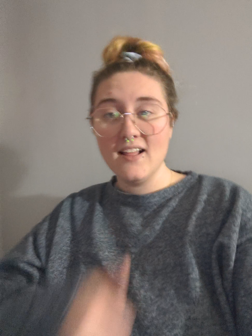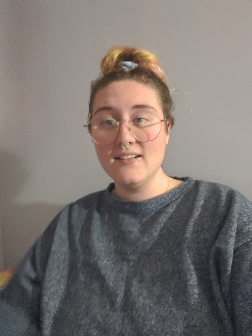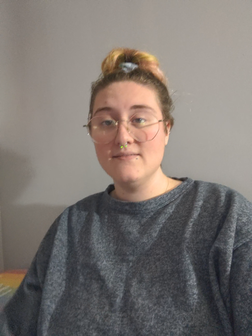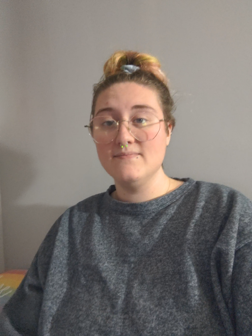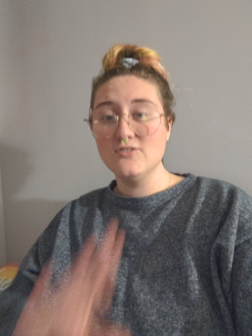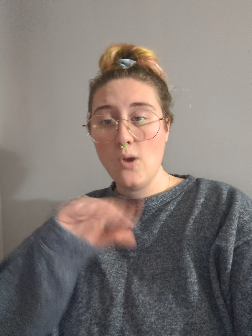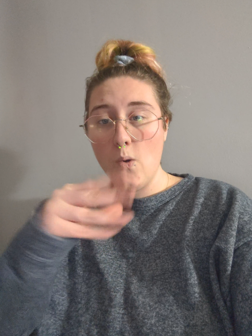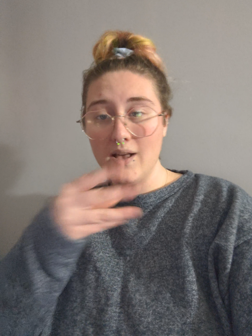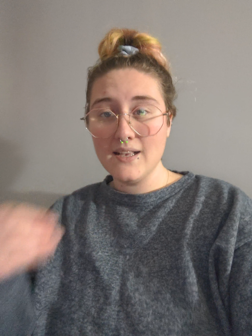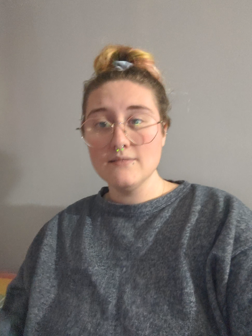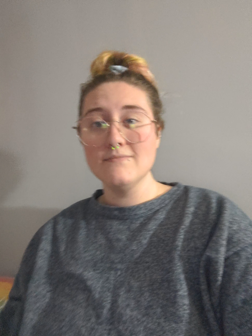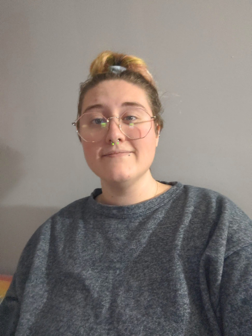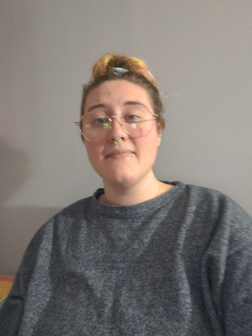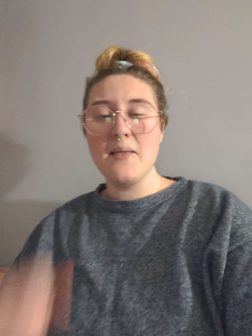story